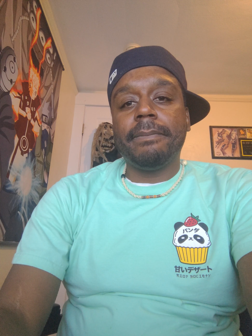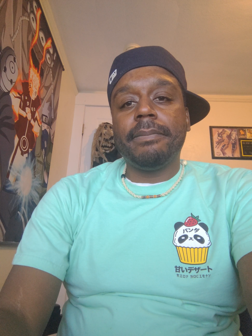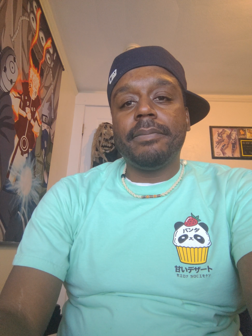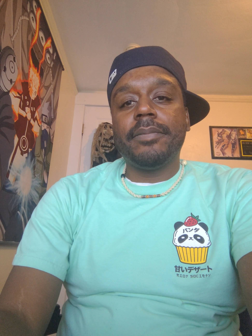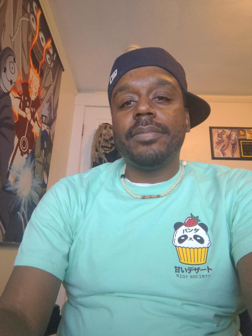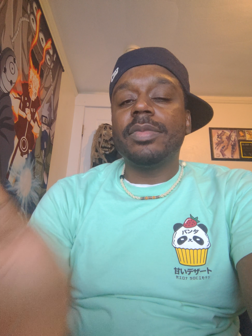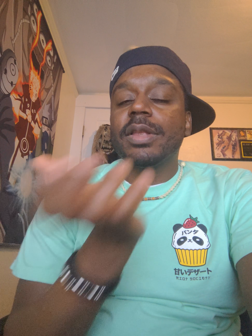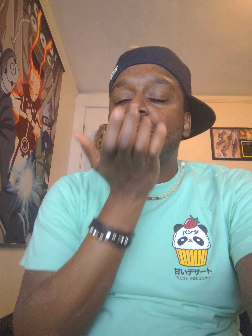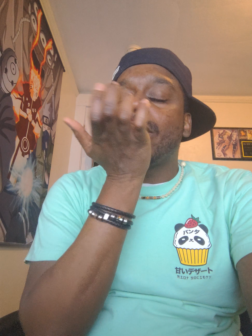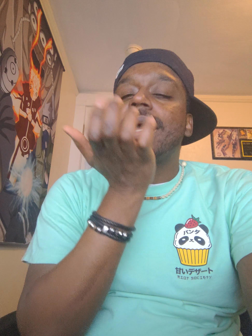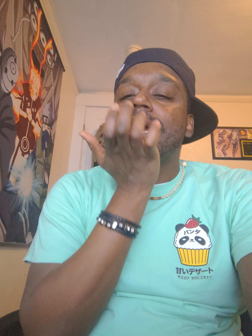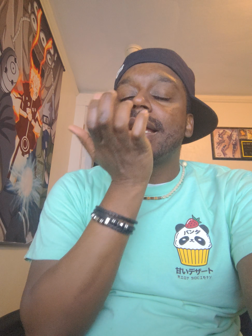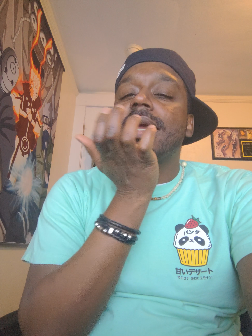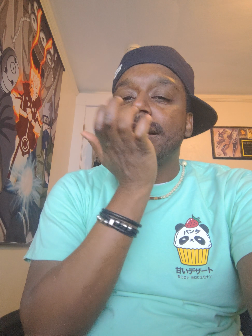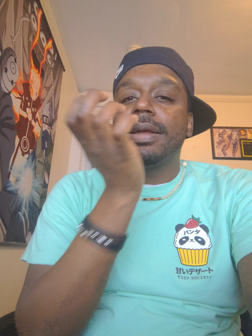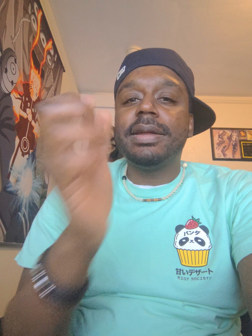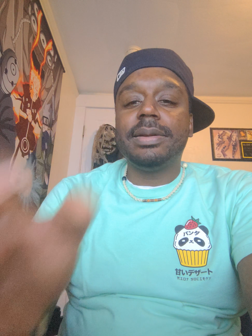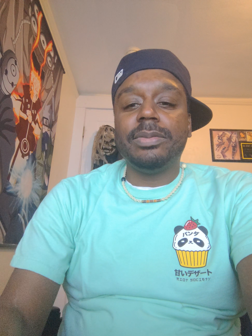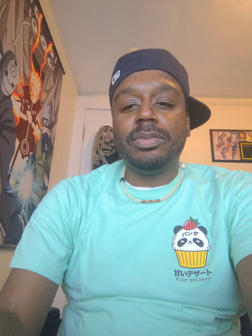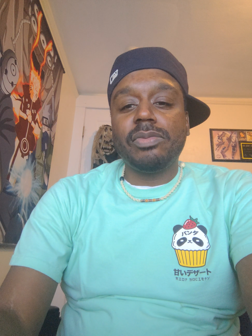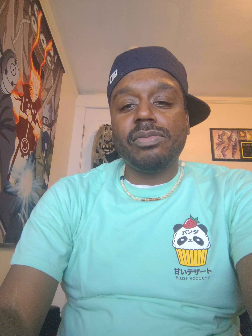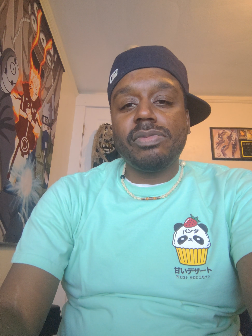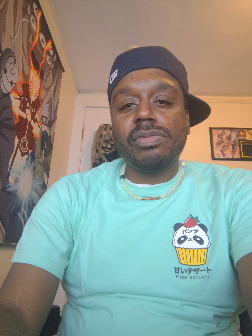grass